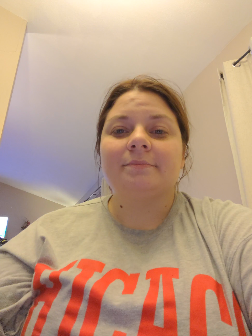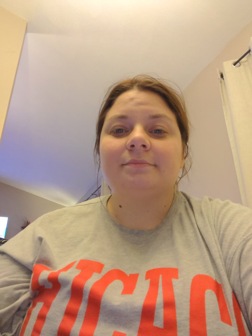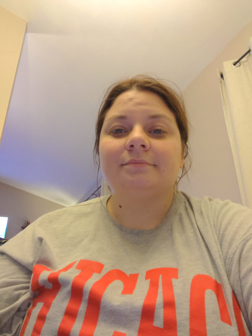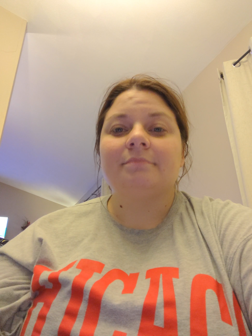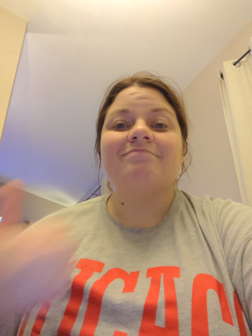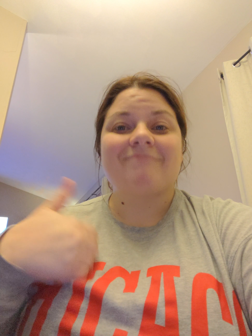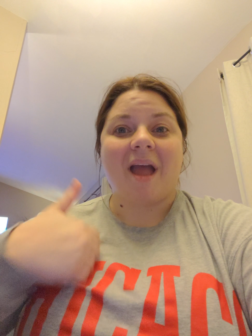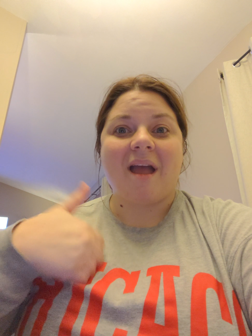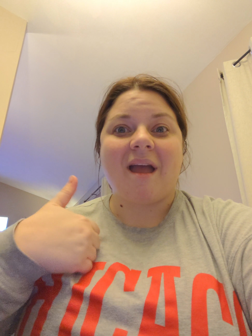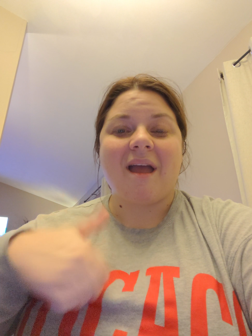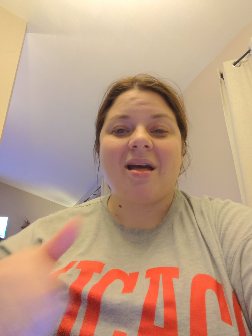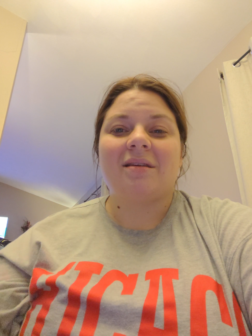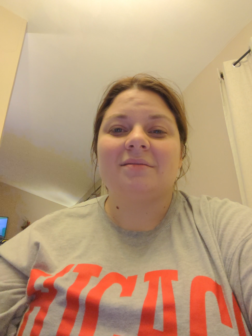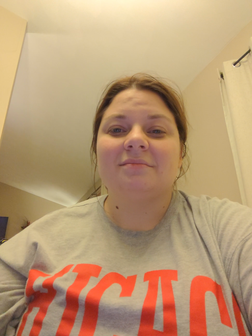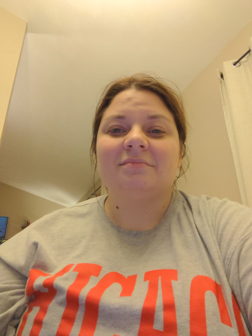bath